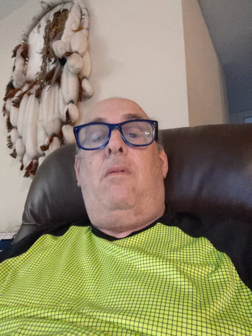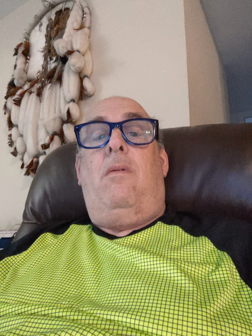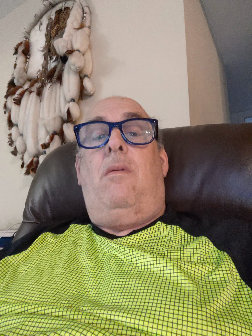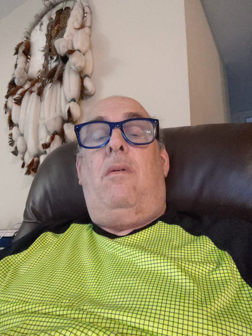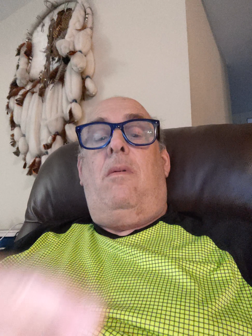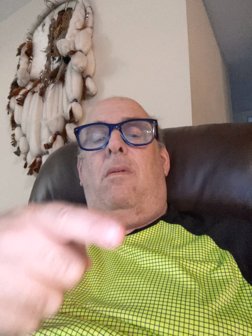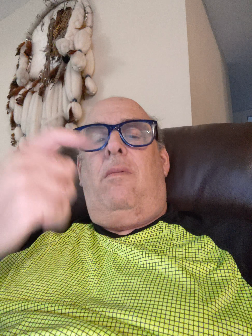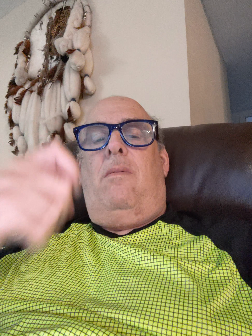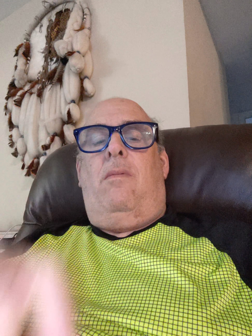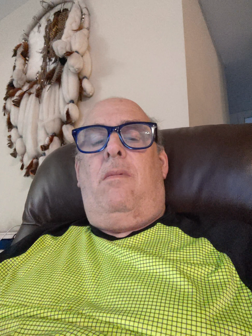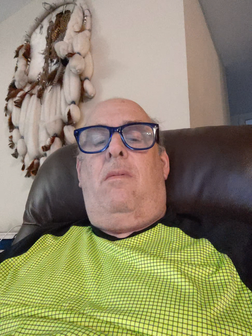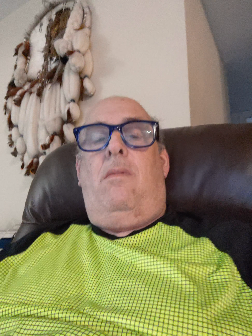fast